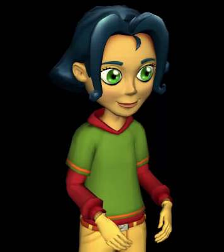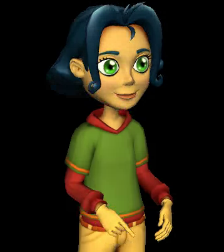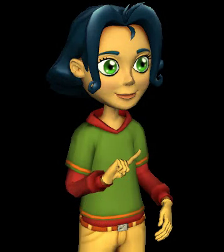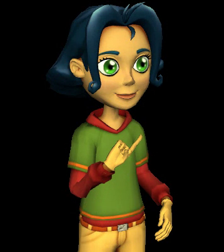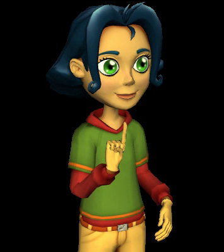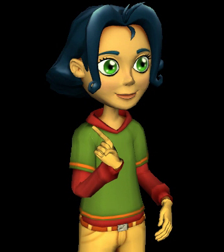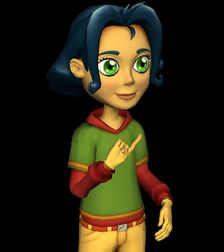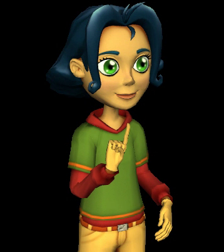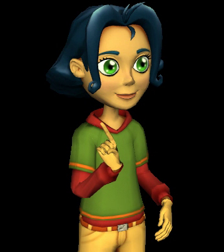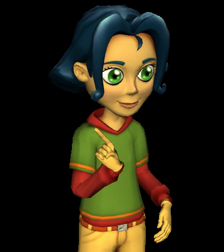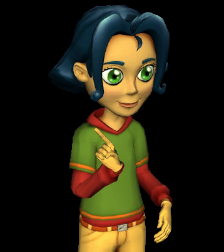لا